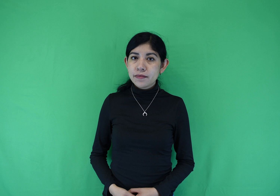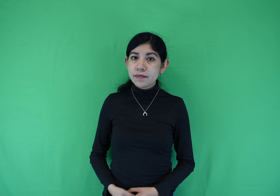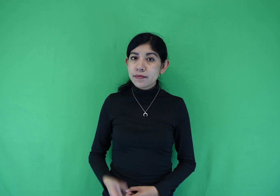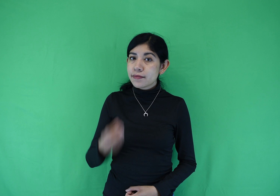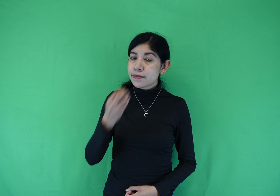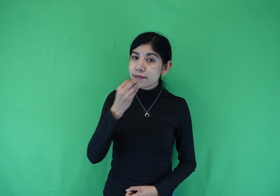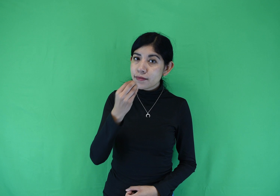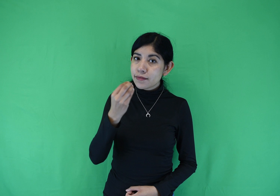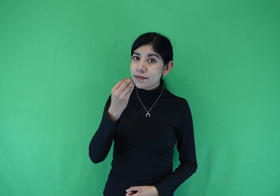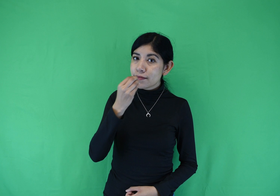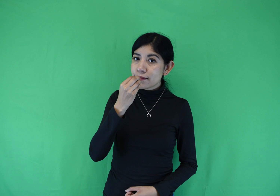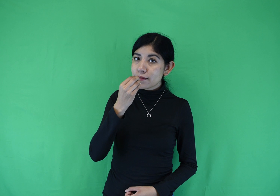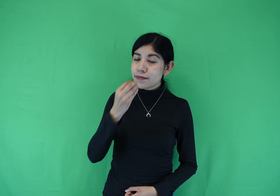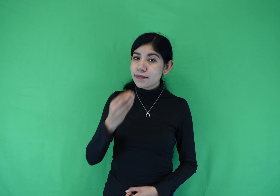comida